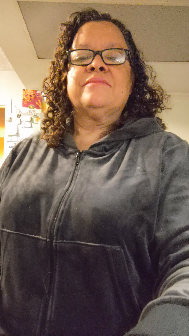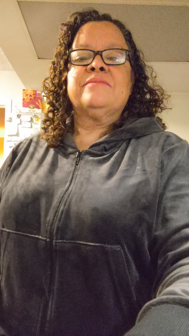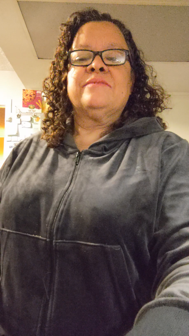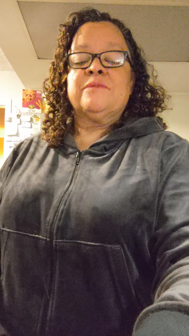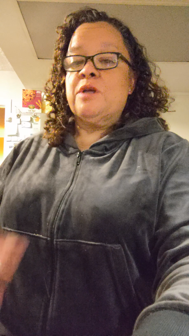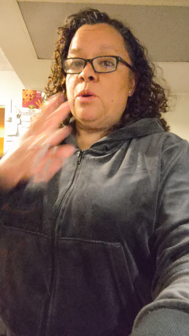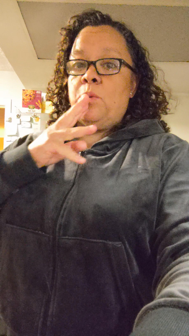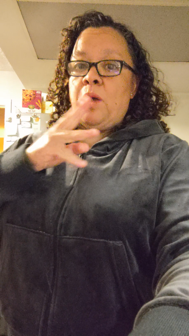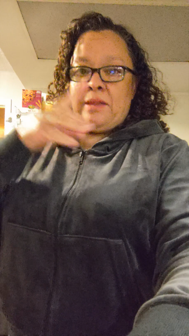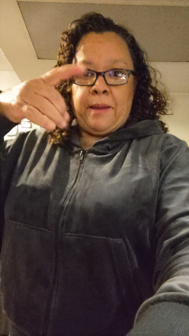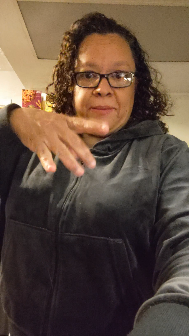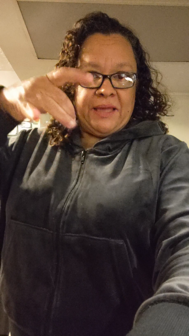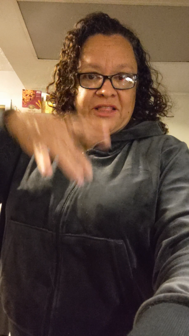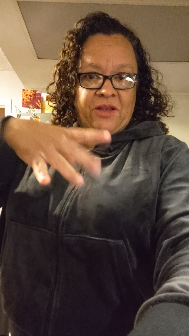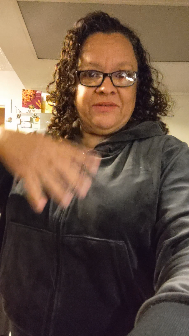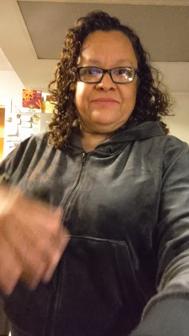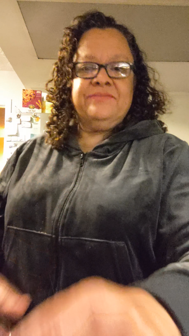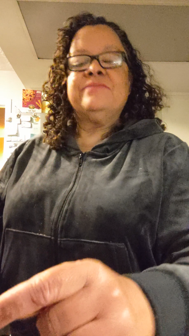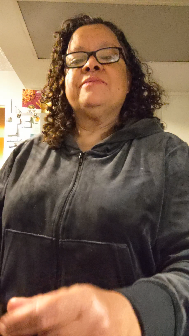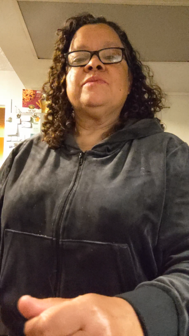melon